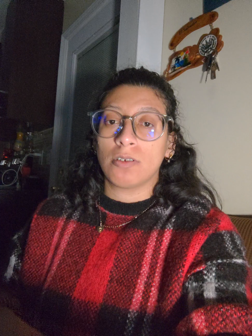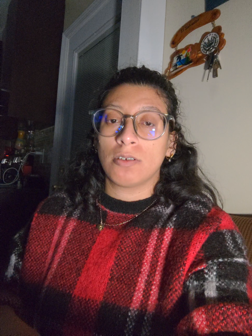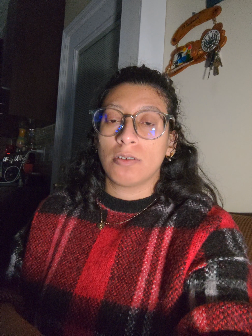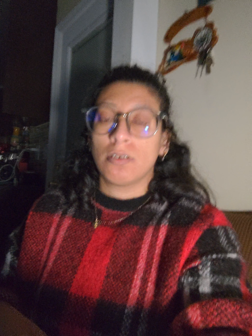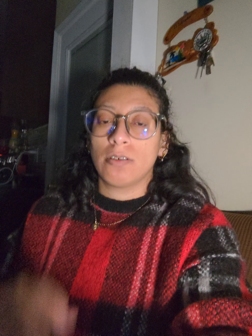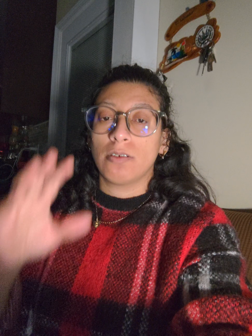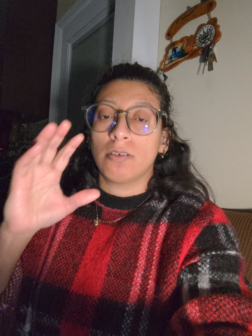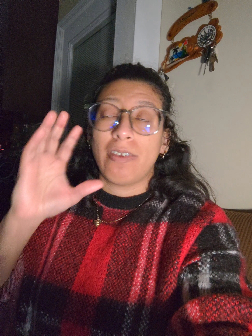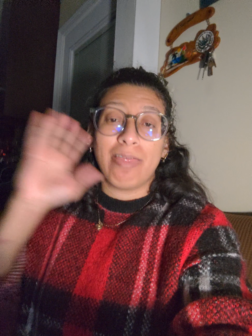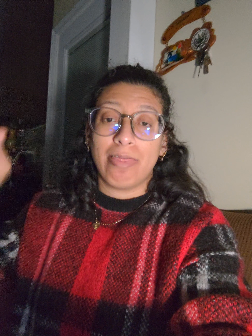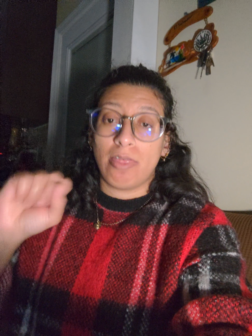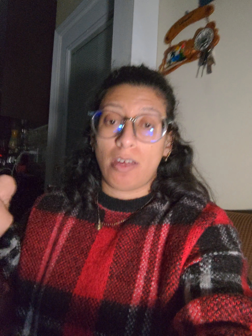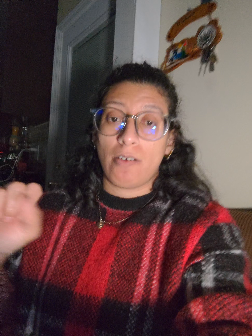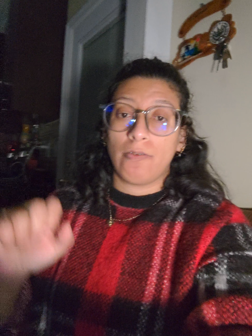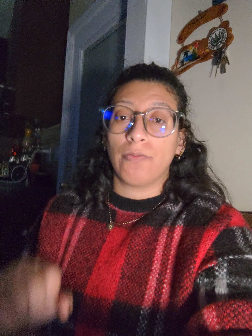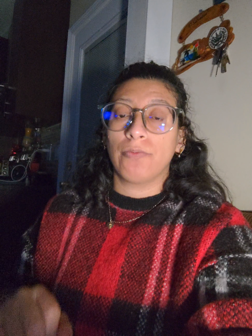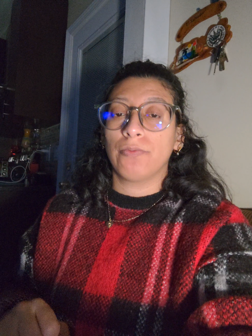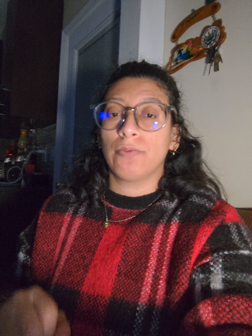loud